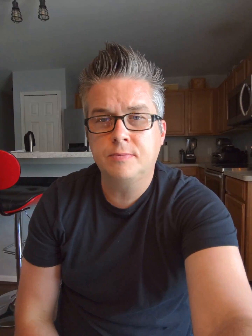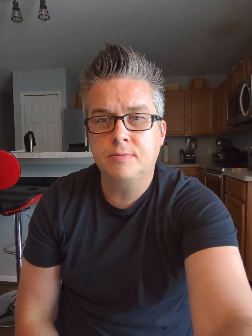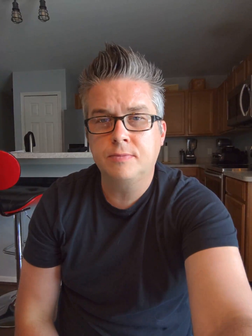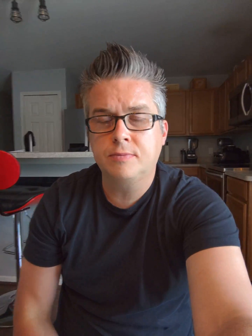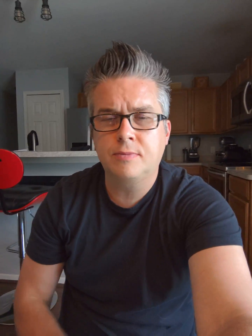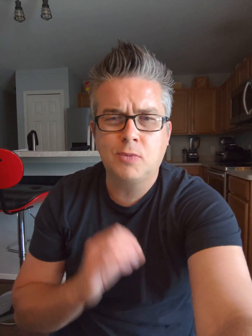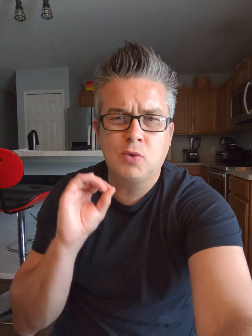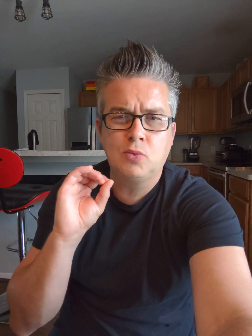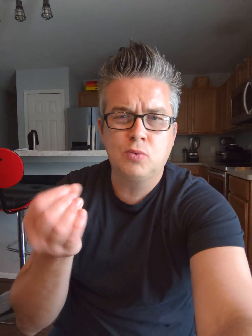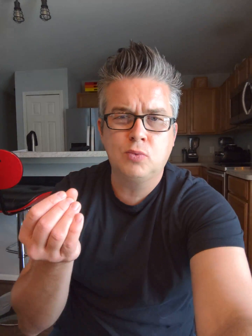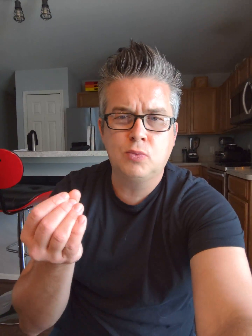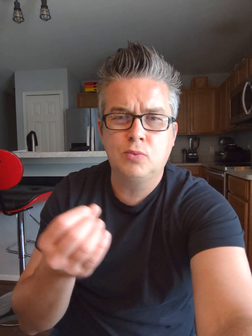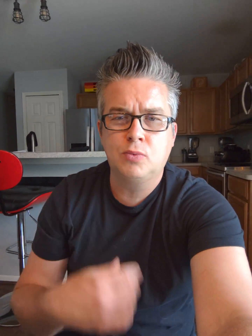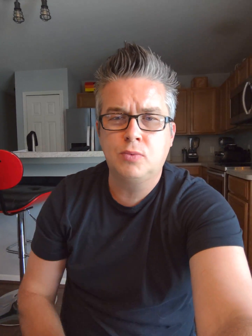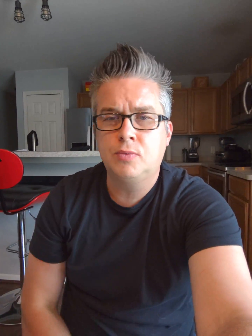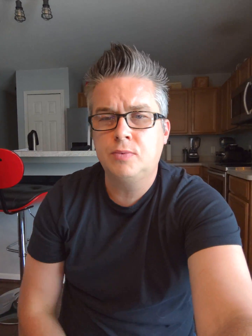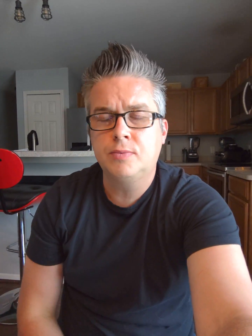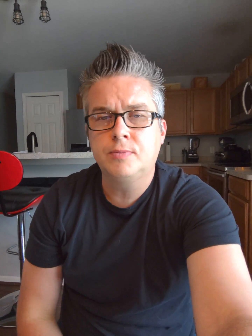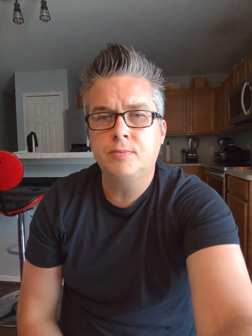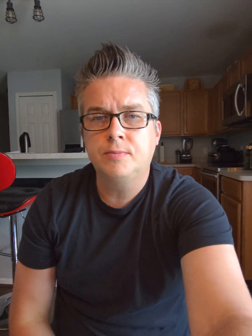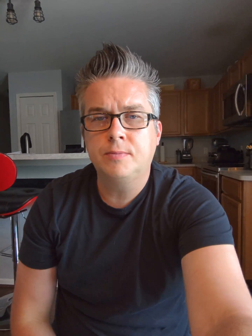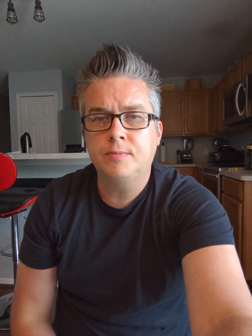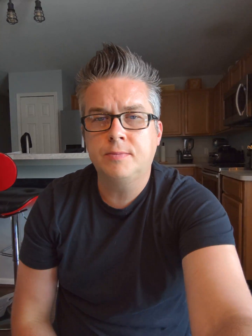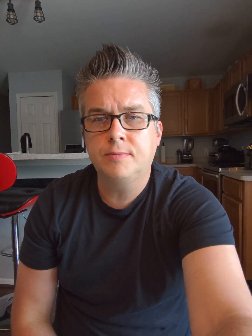none